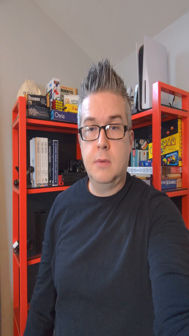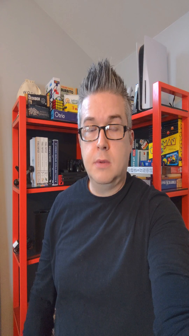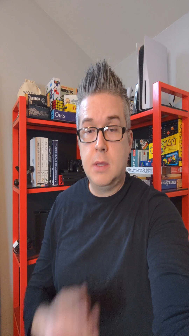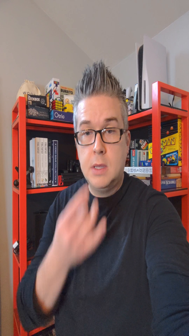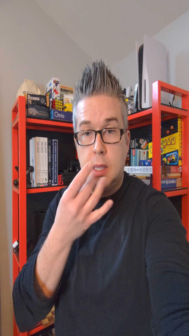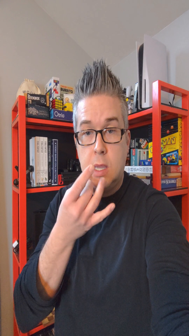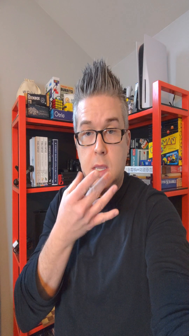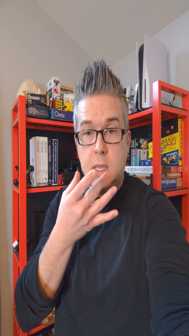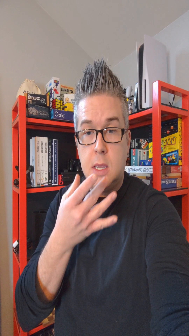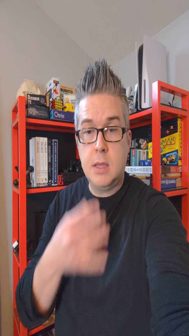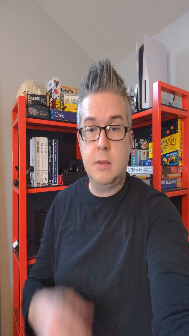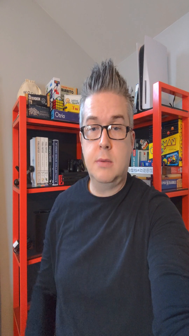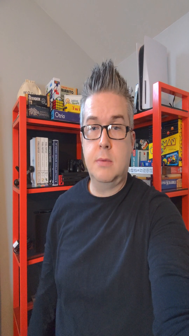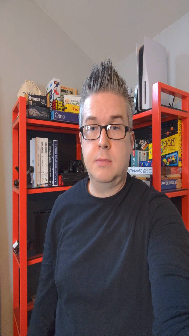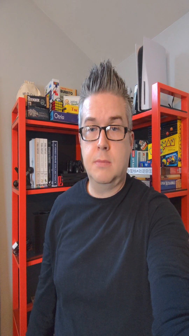snack